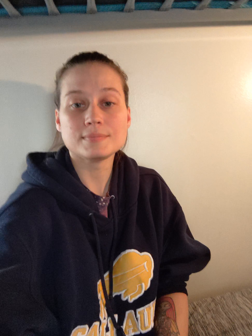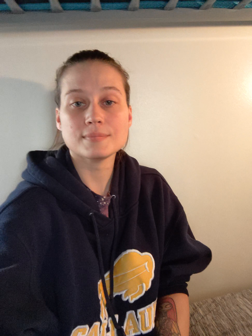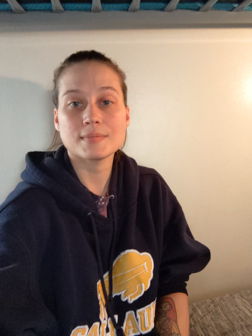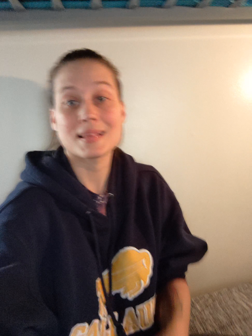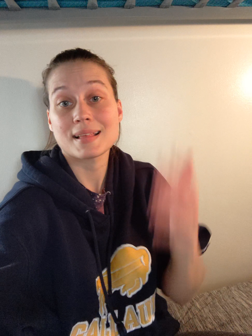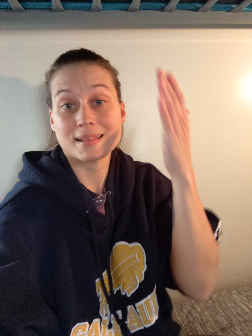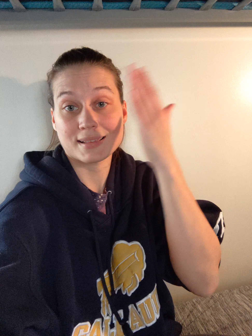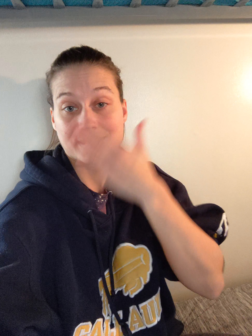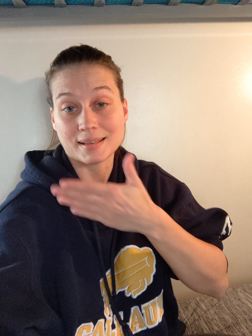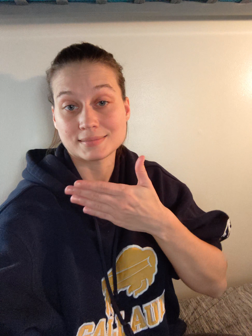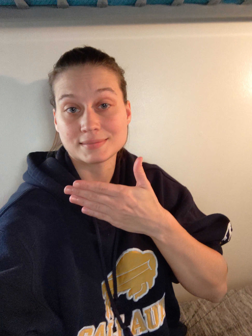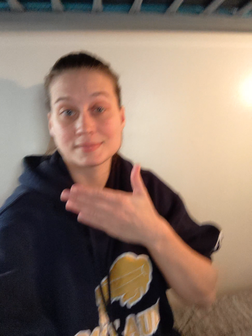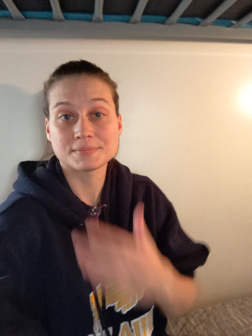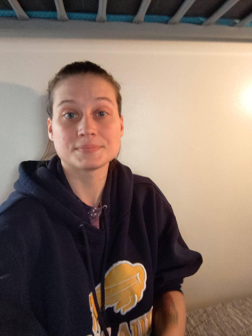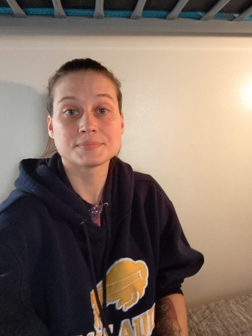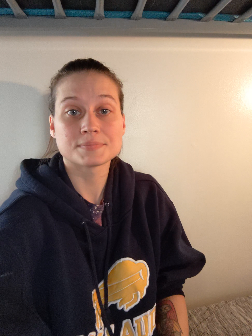night